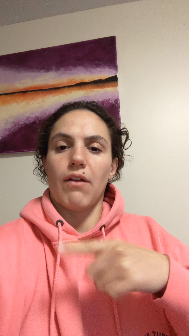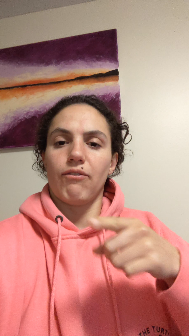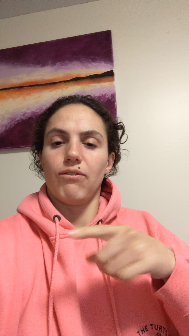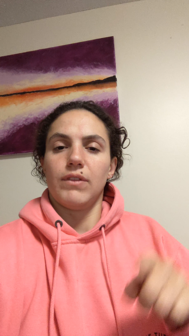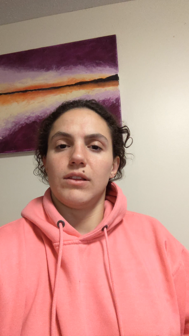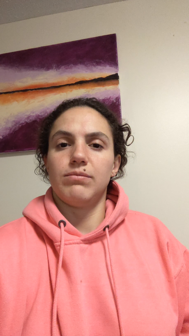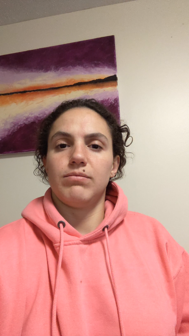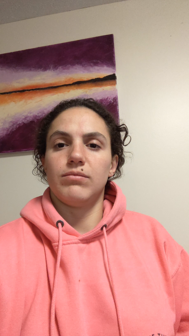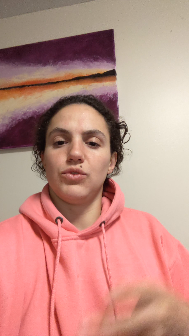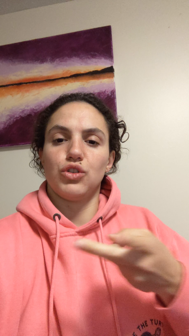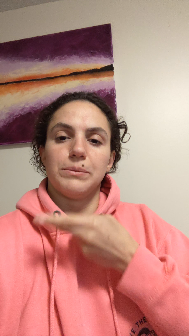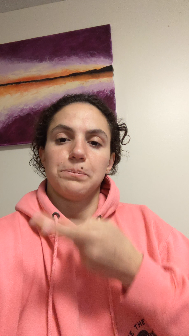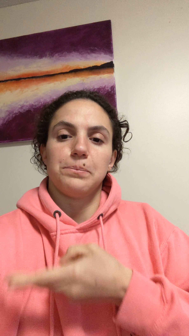sheep